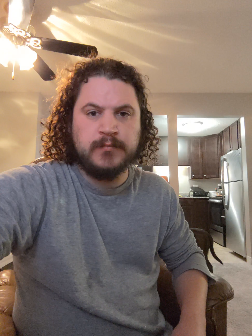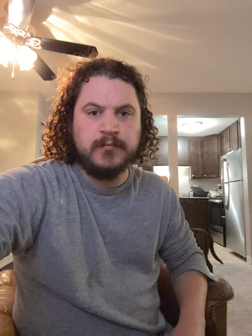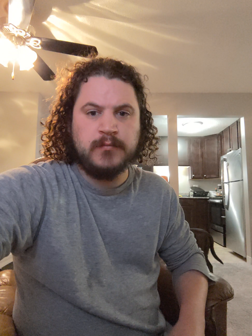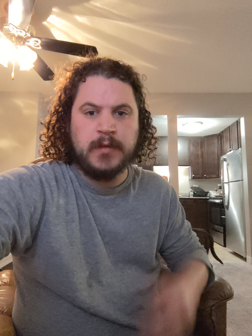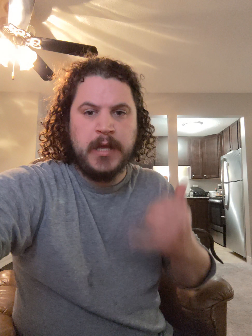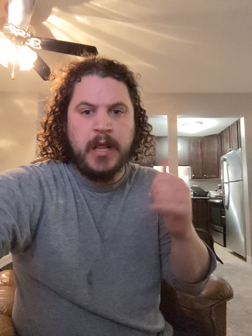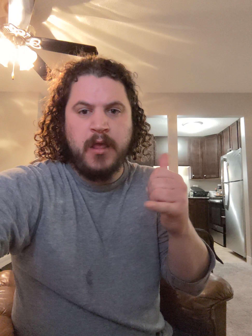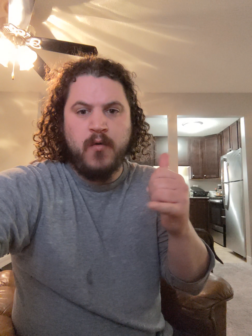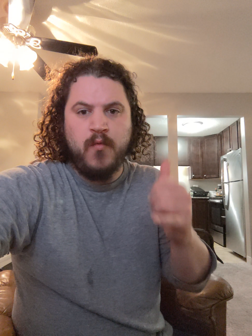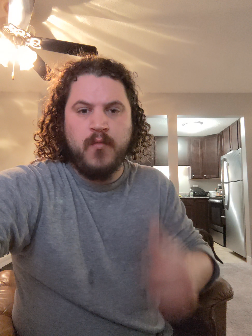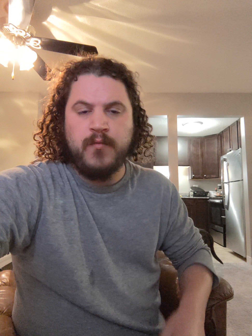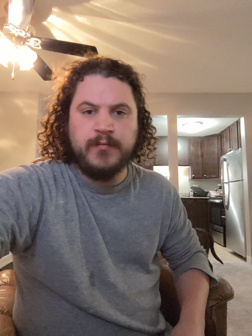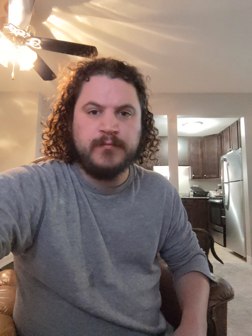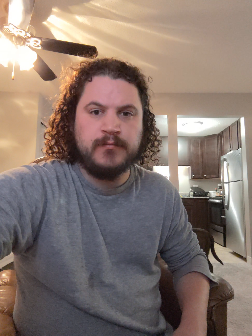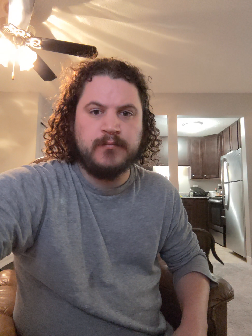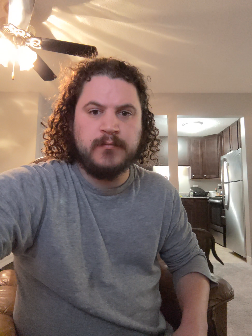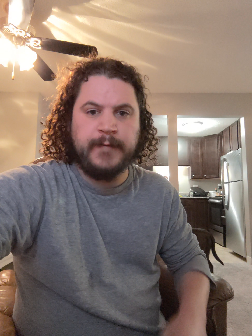yellow